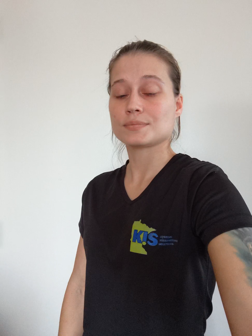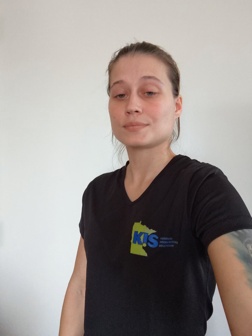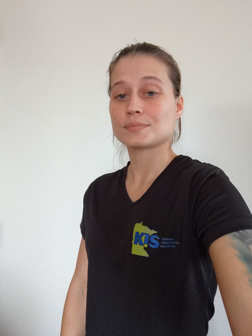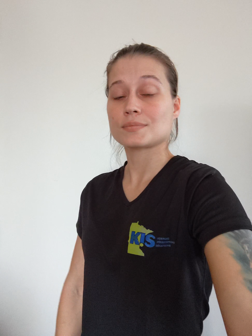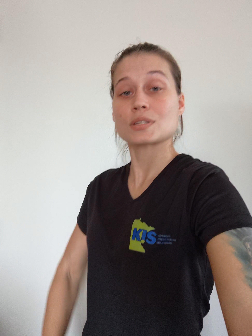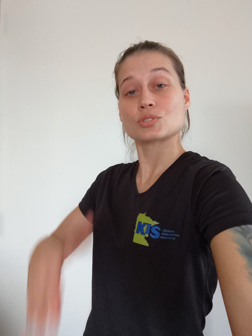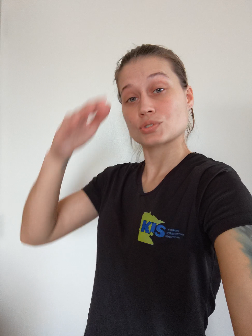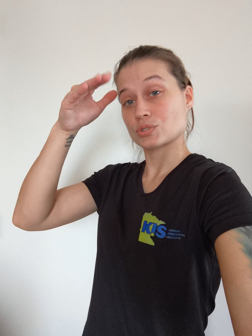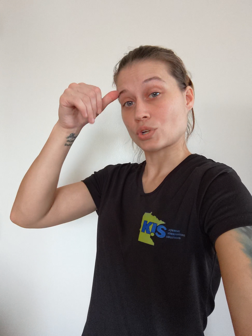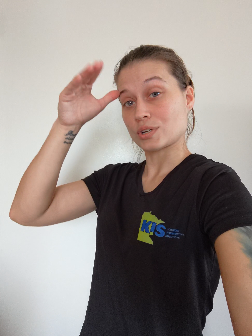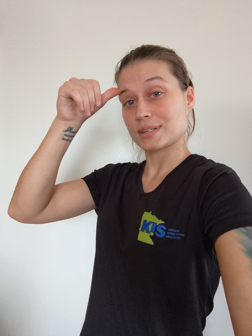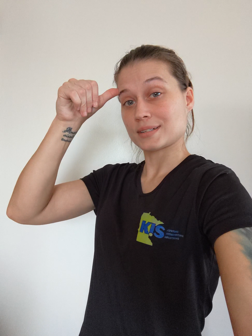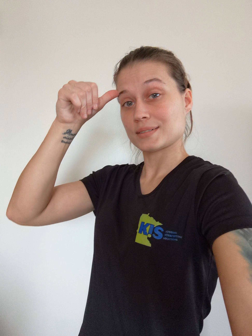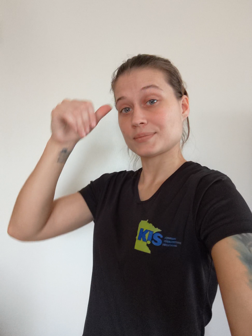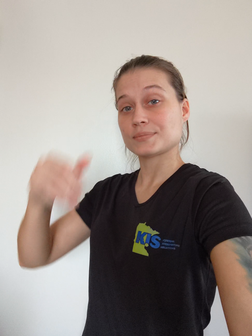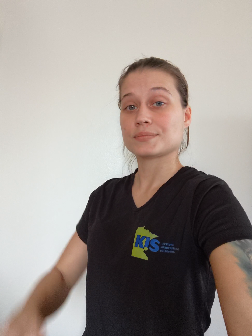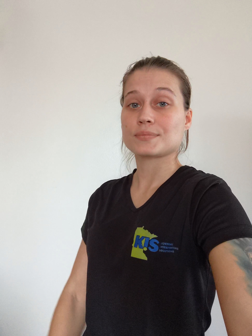donkey